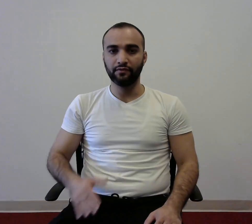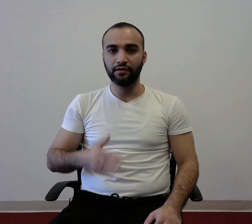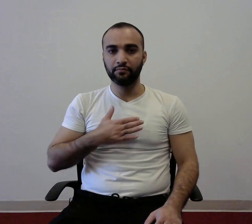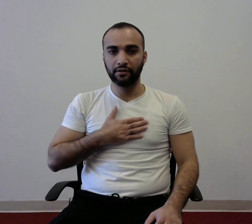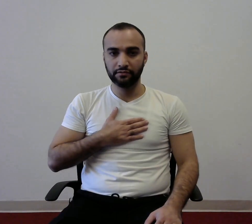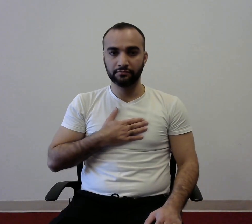mən